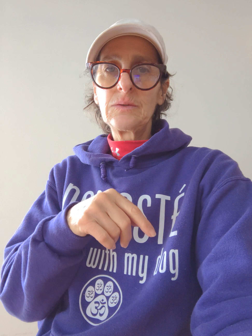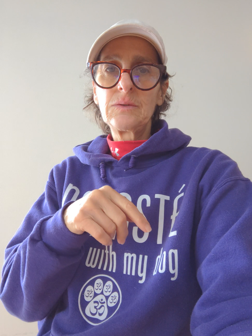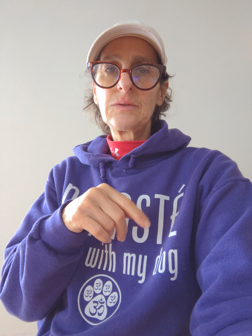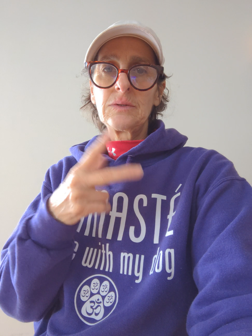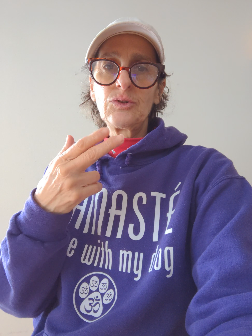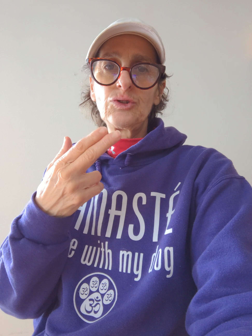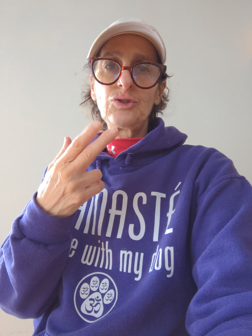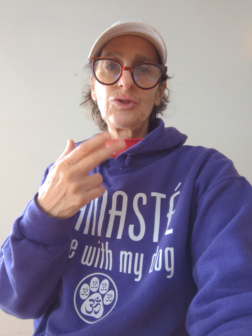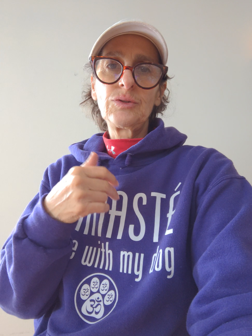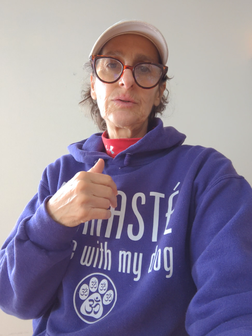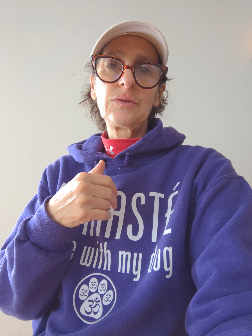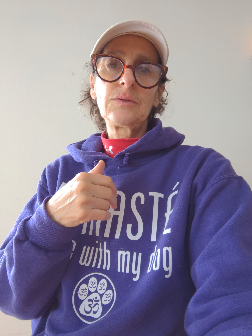scissors